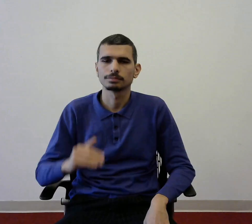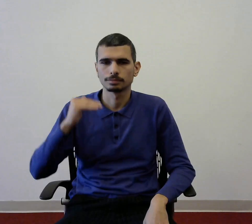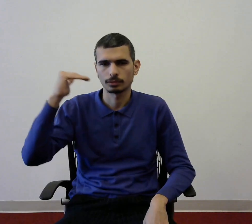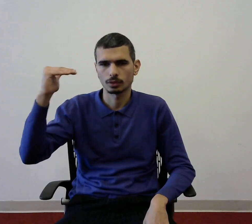siz